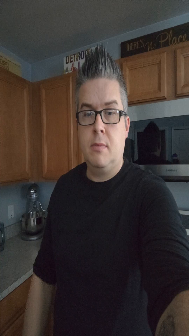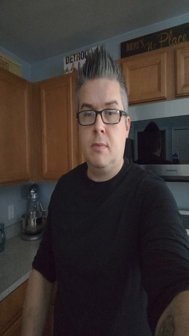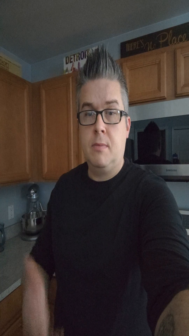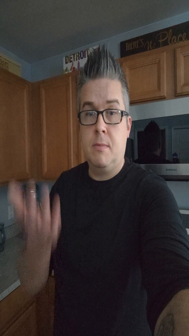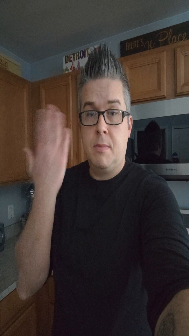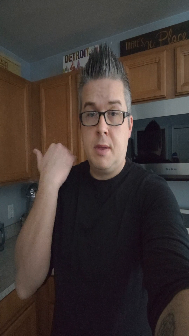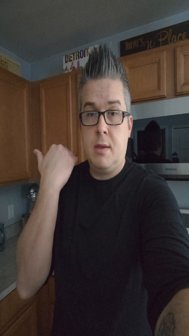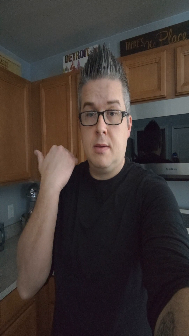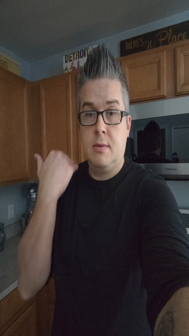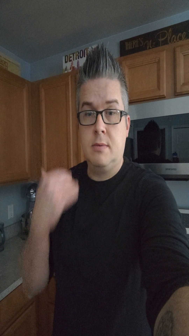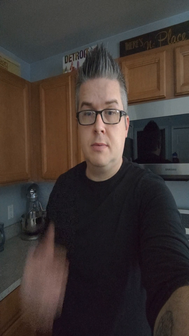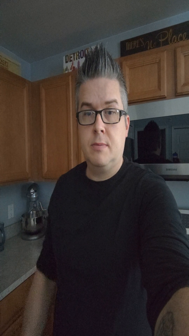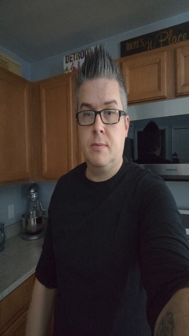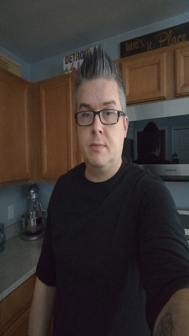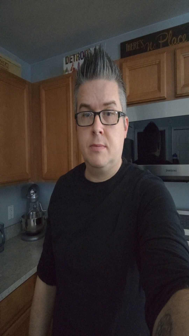before